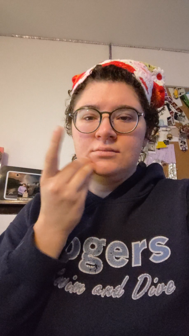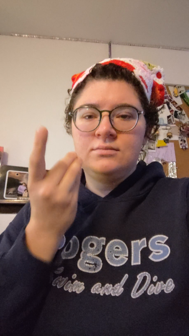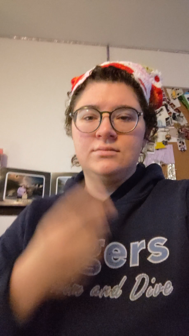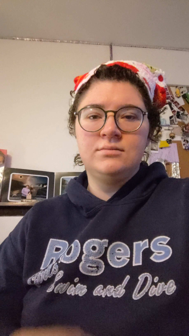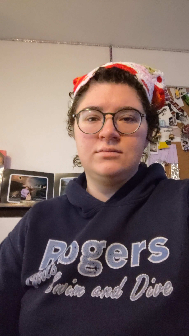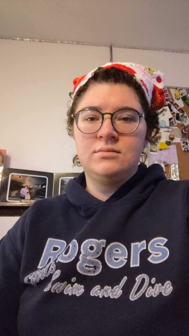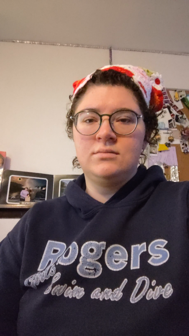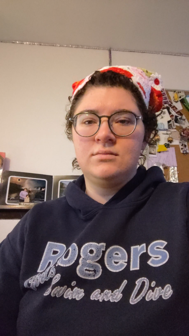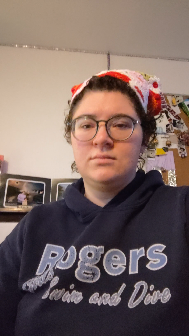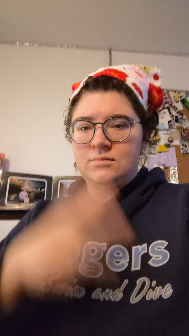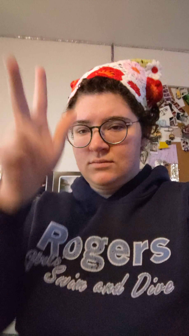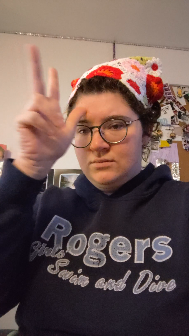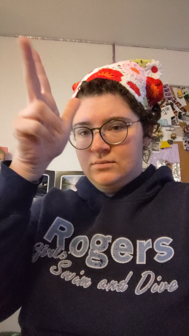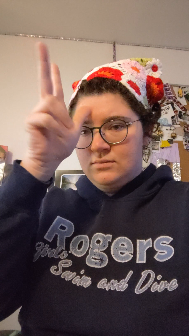rooster